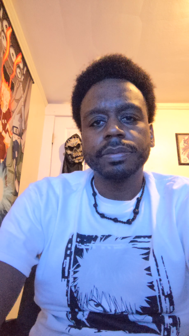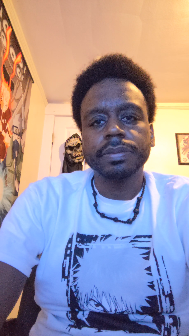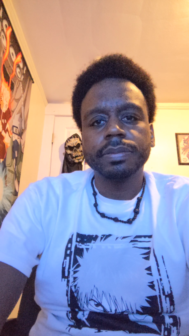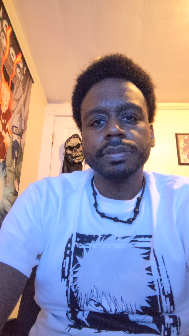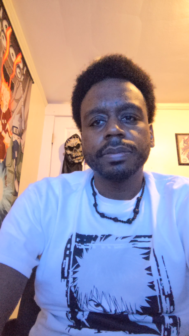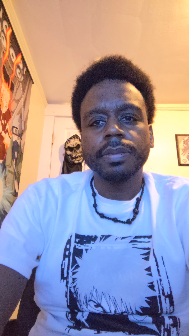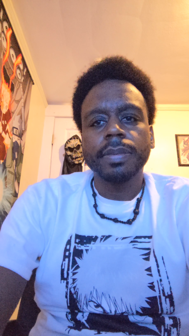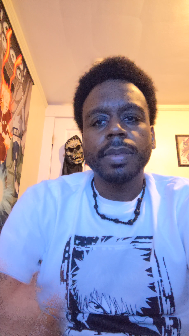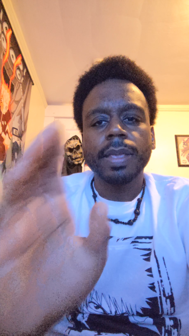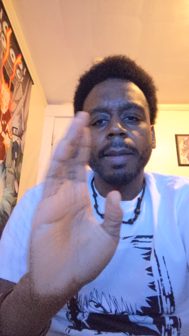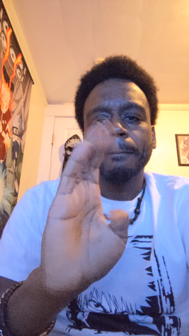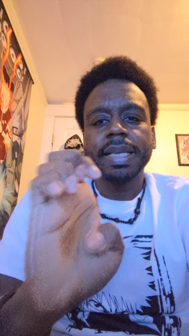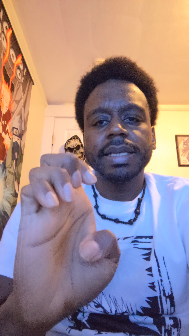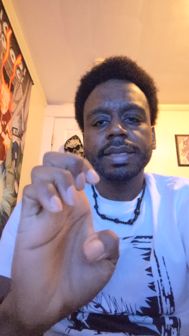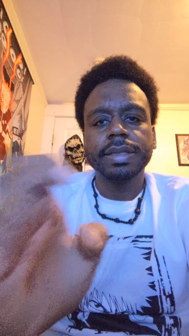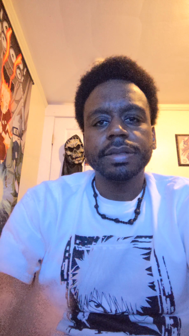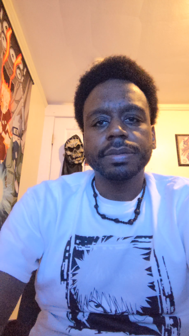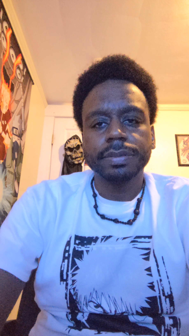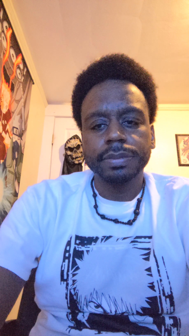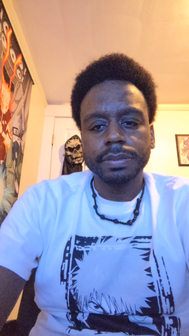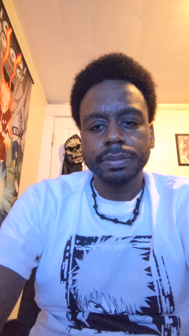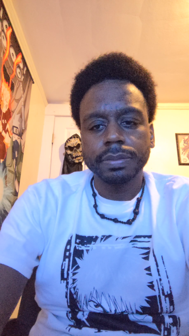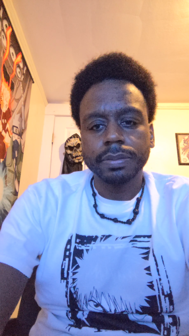be